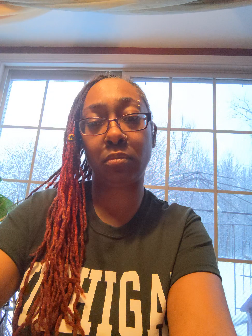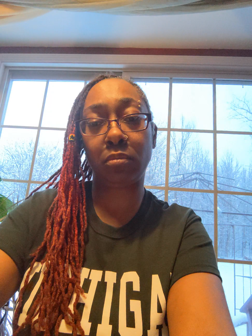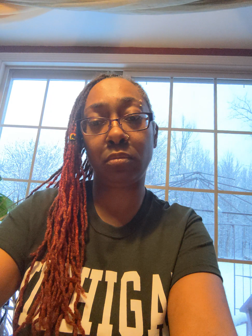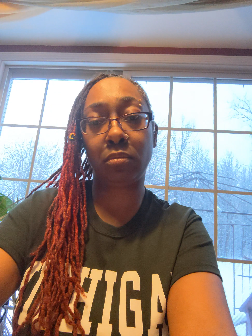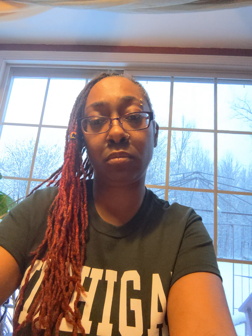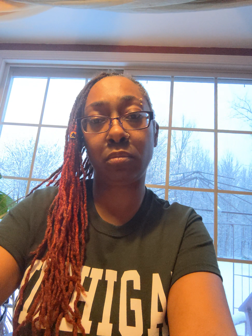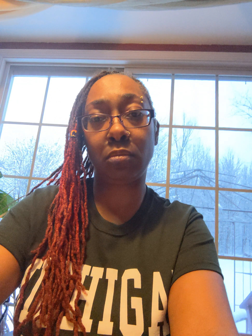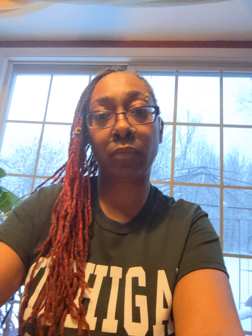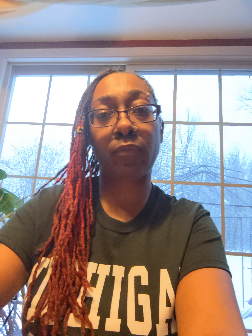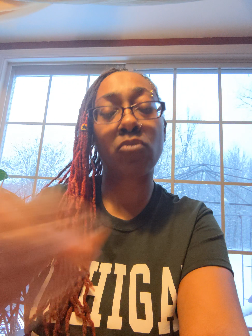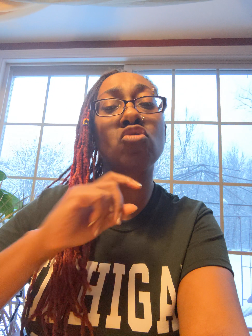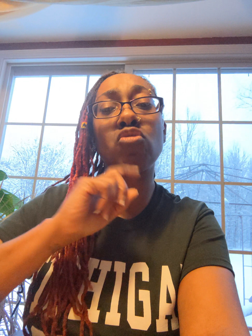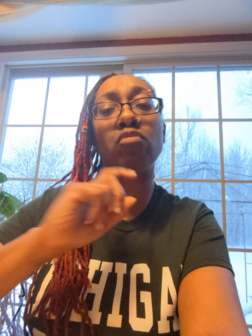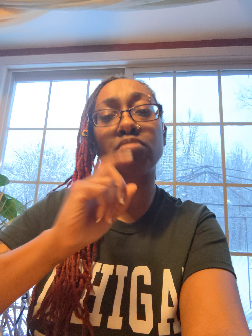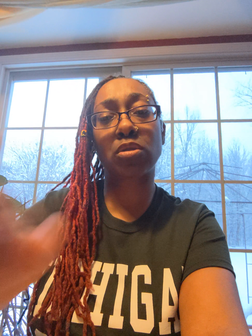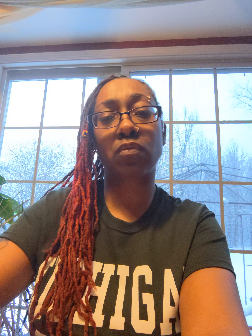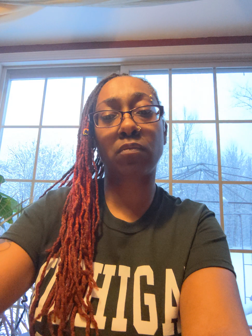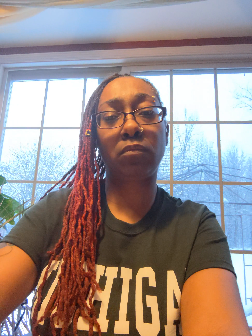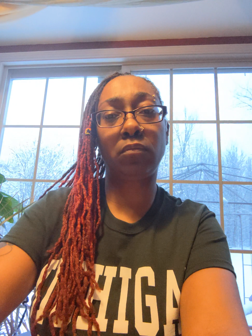garbage